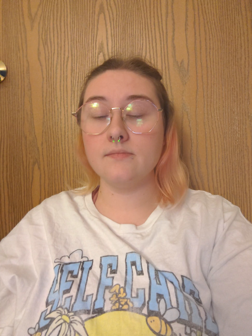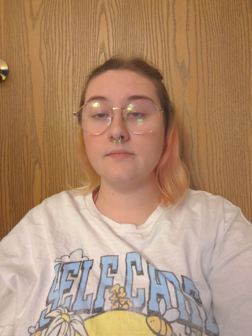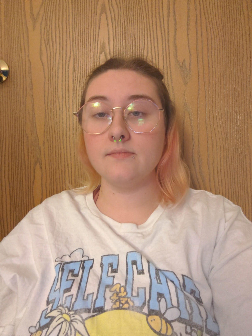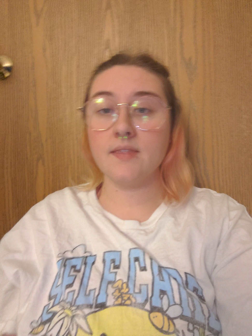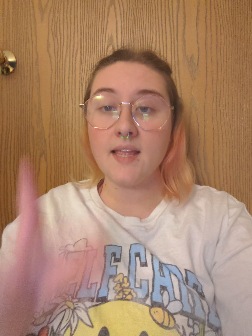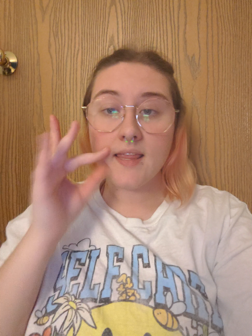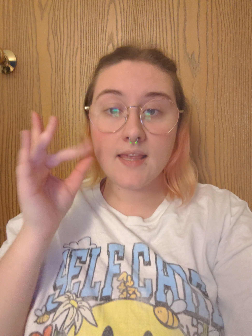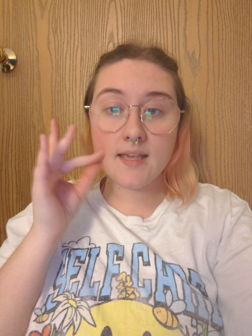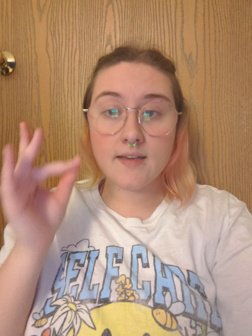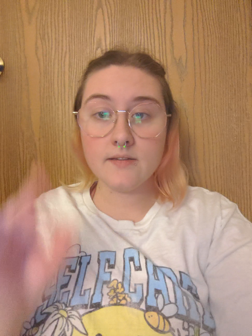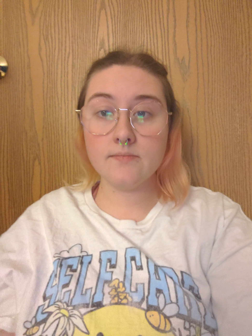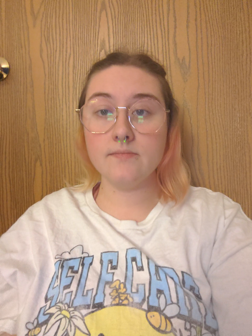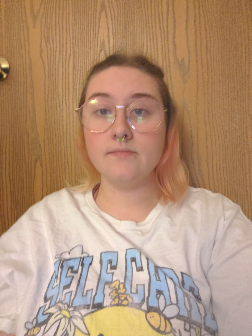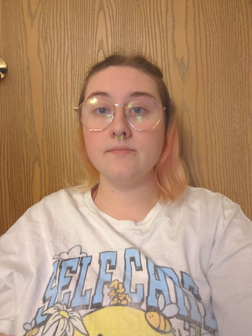kitty